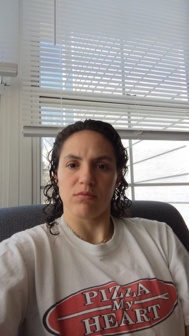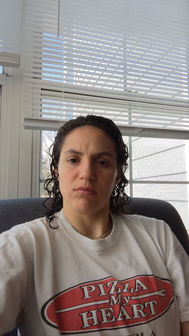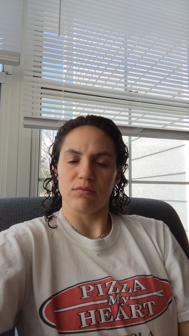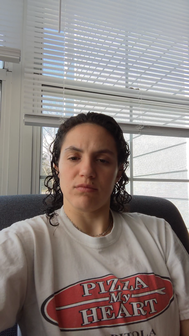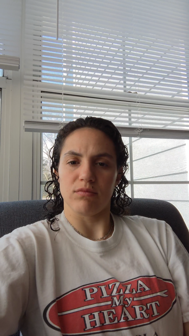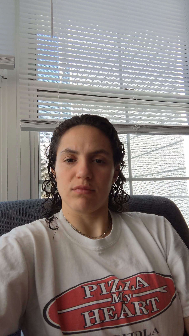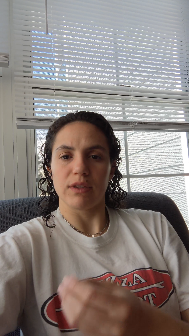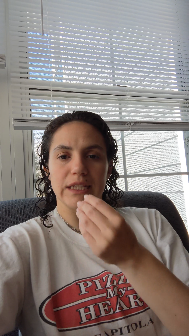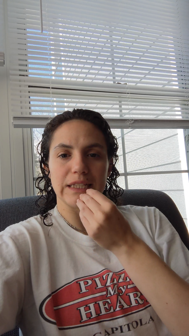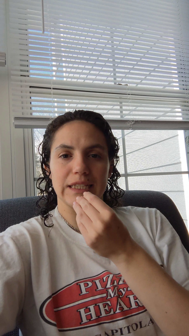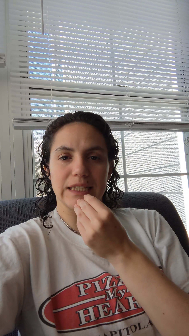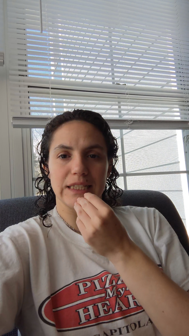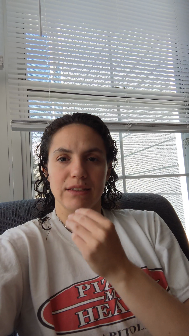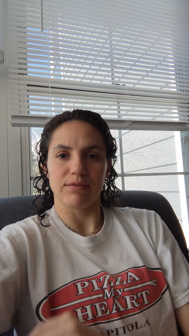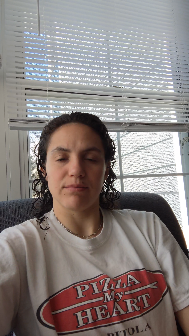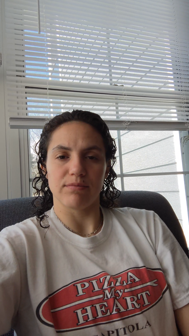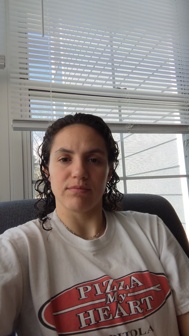eat